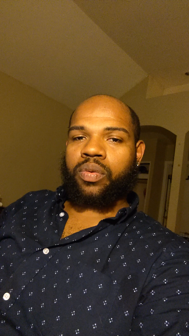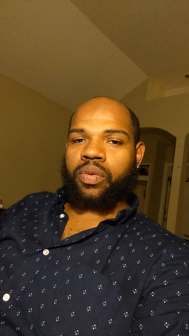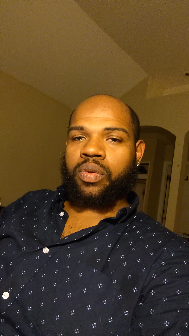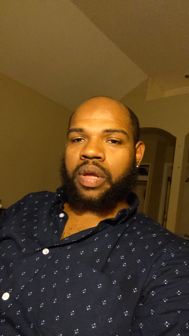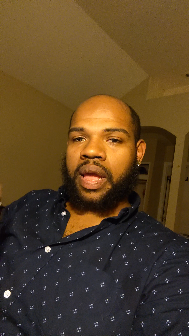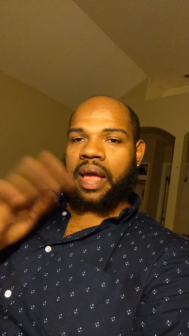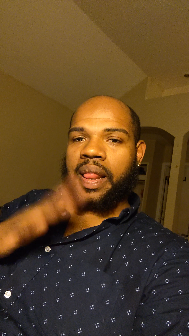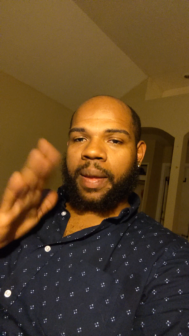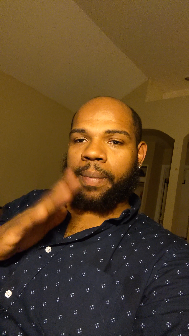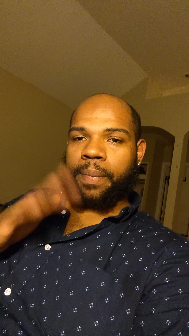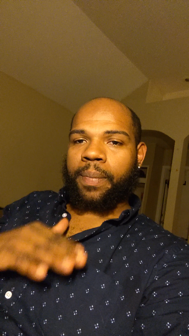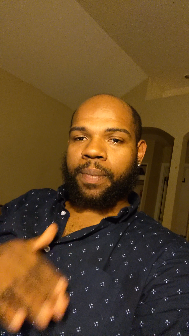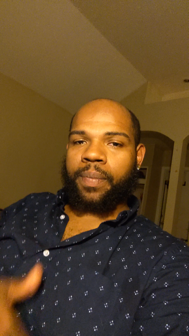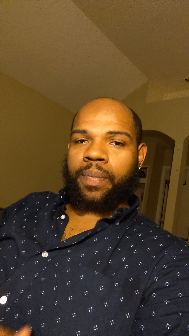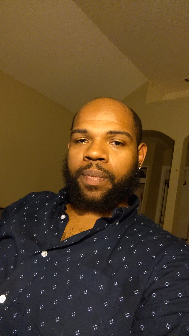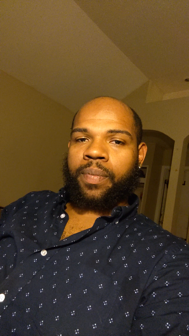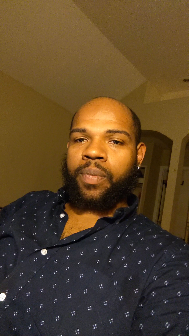clap